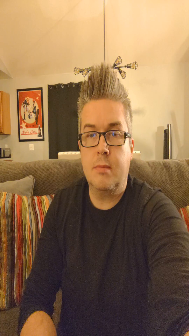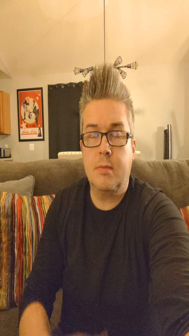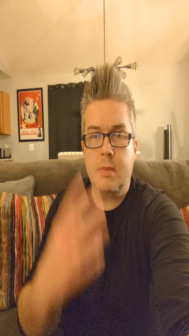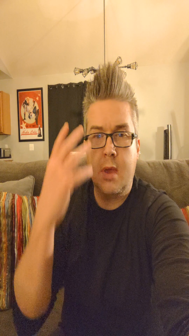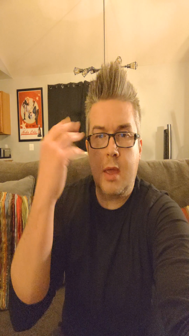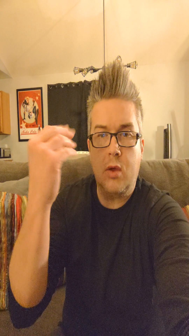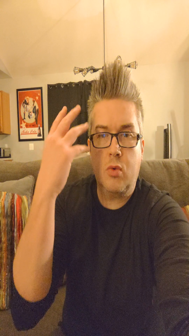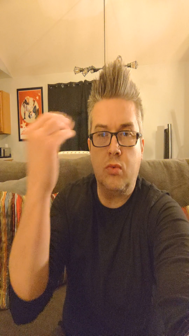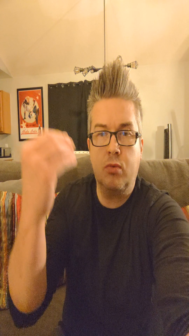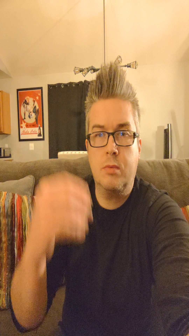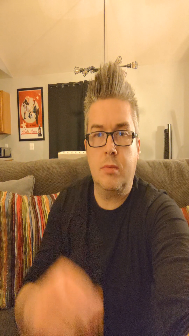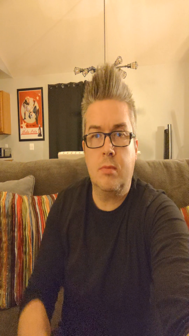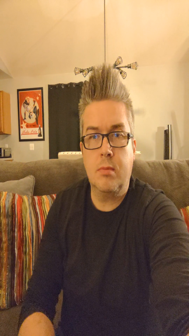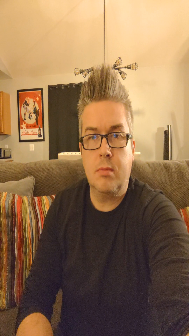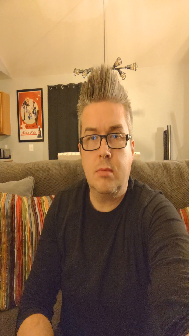outside